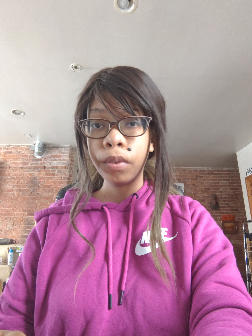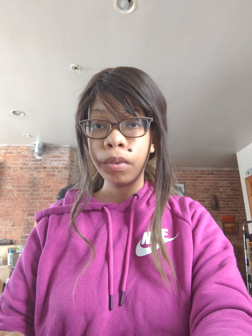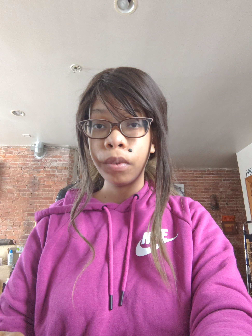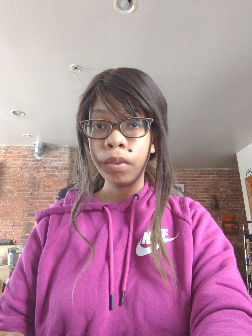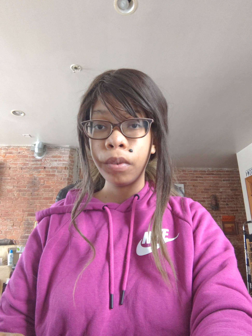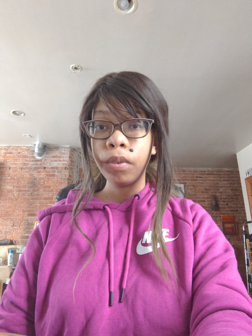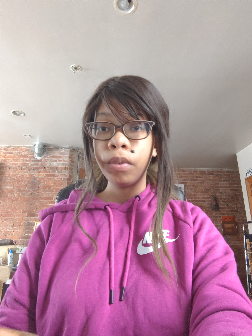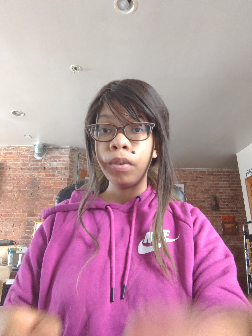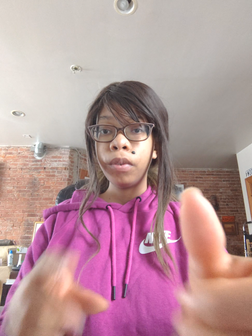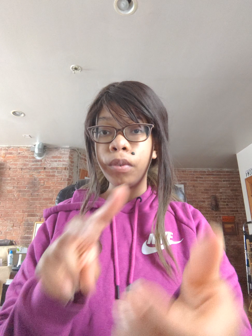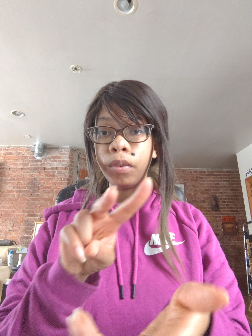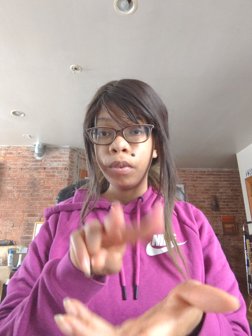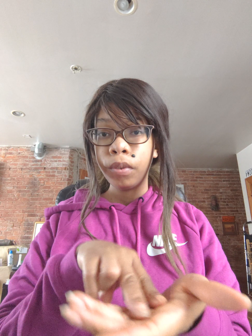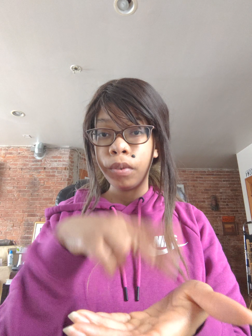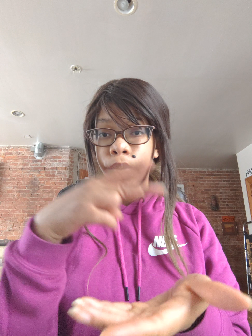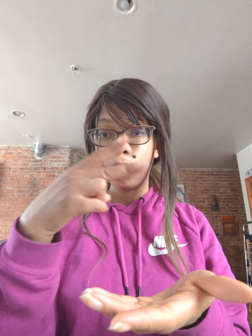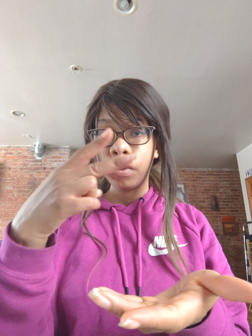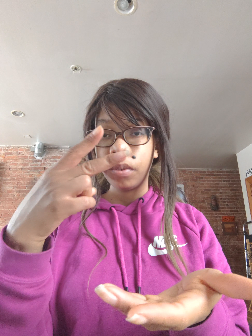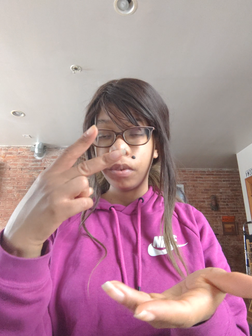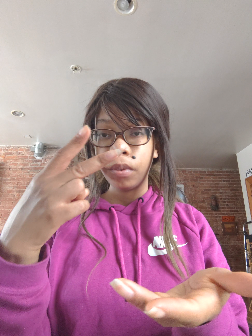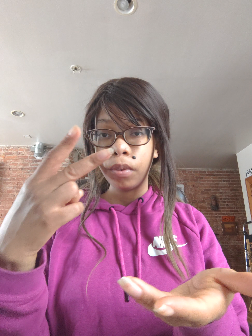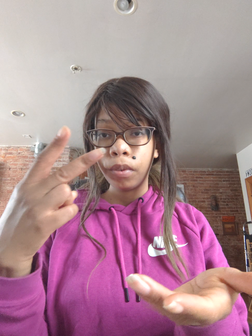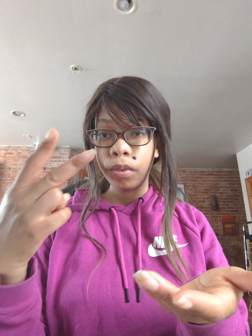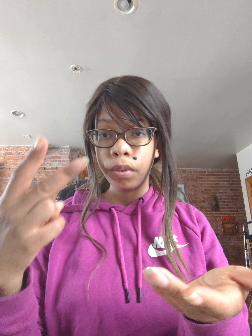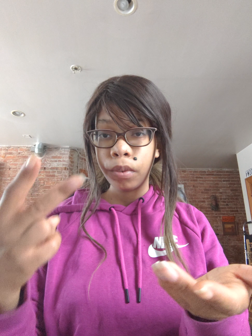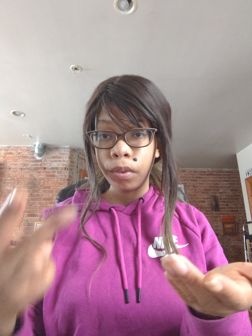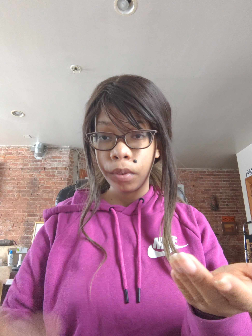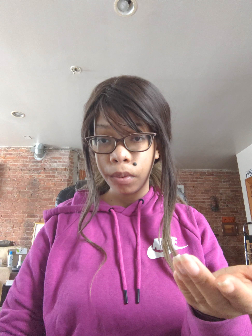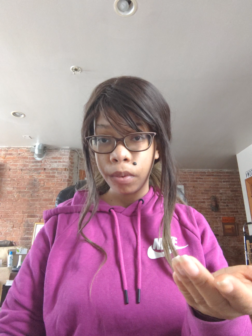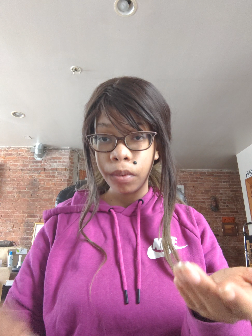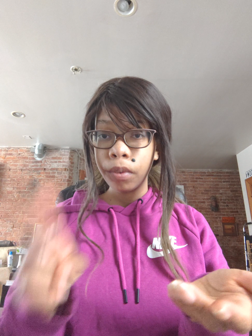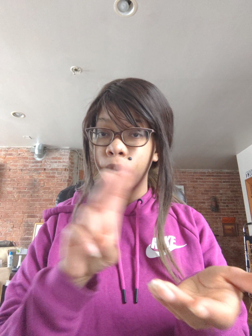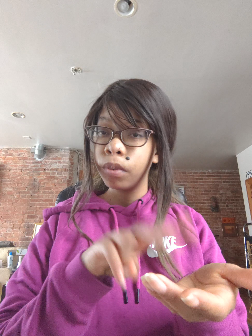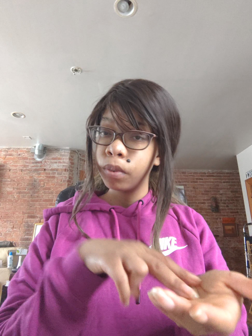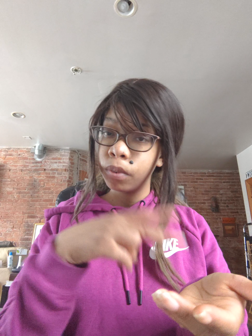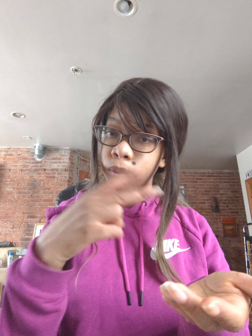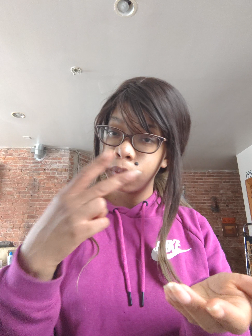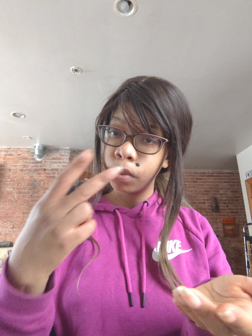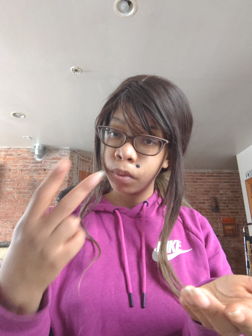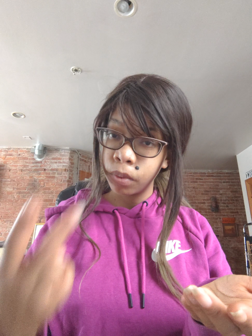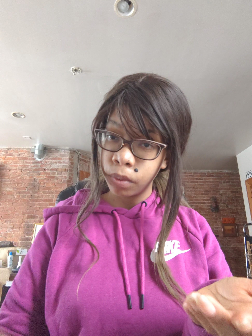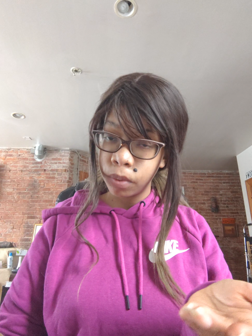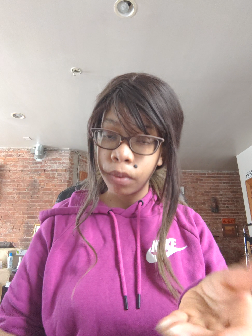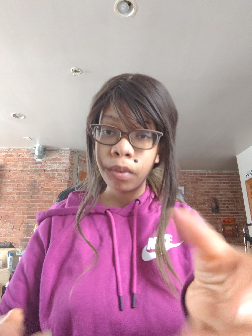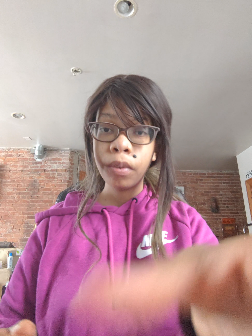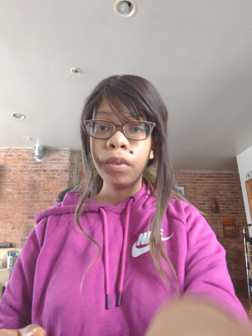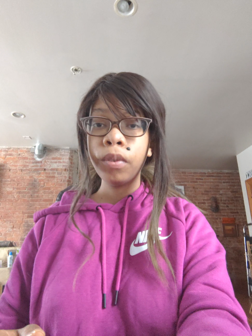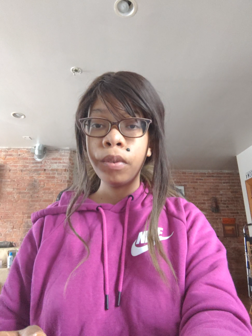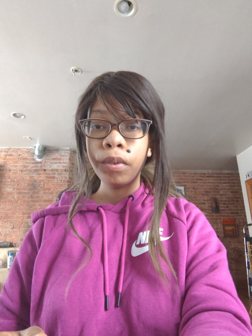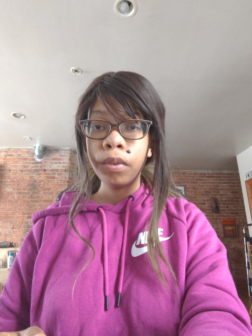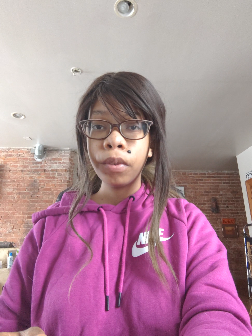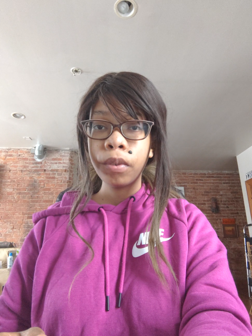fall